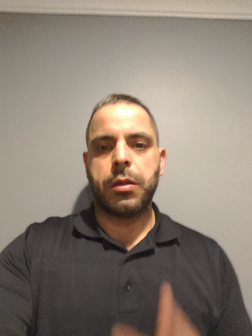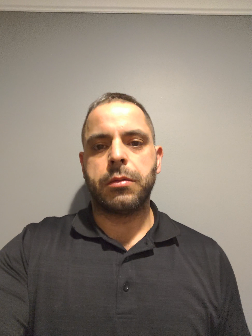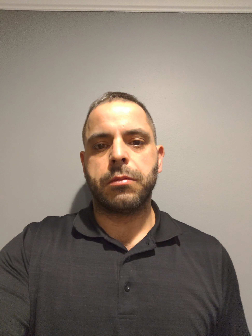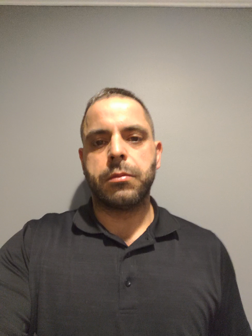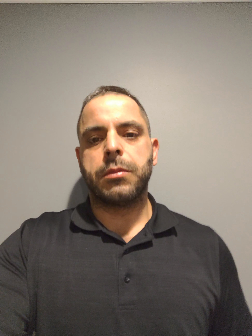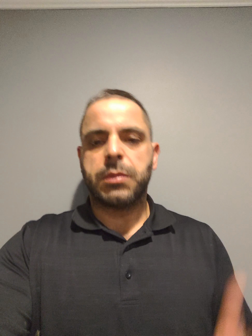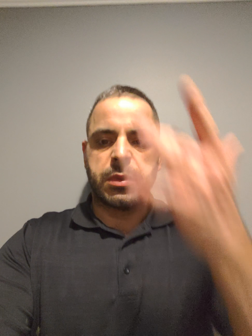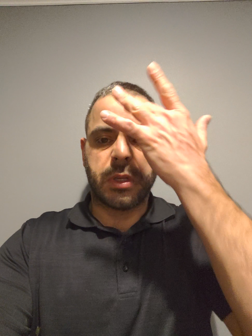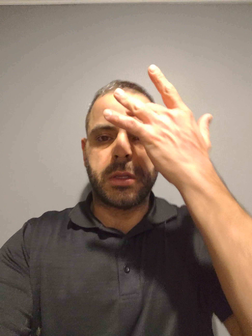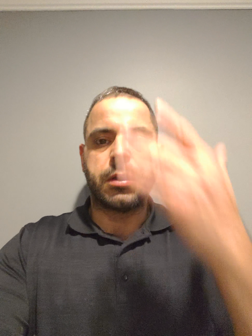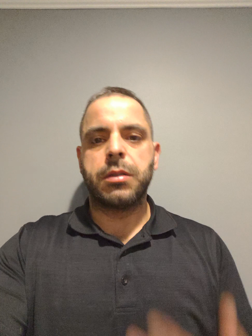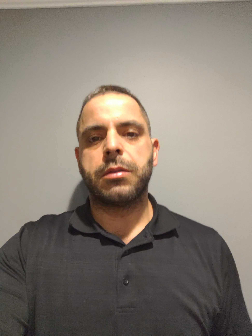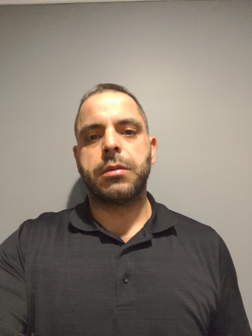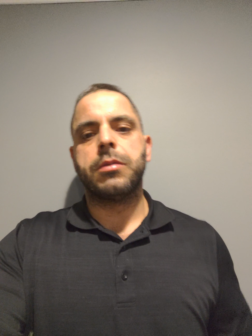sick